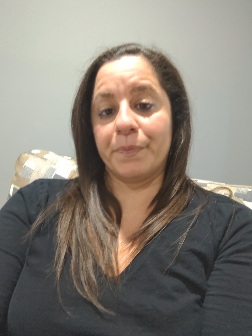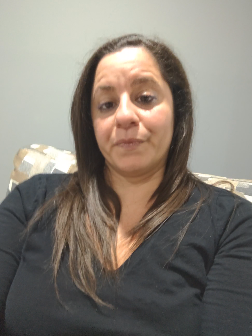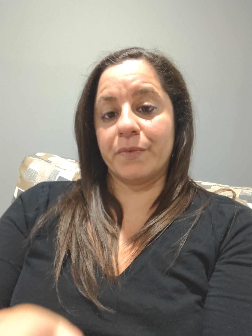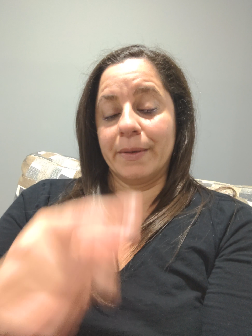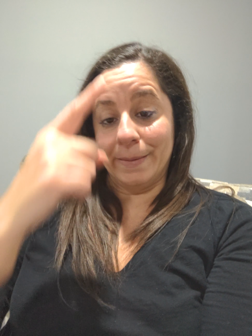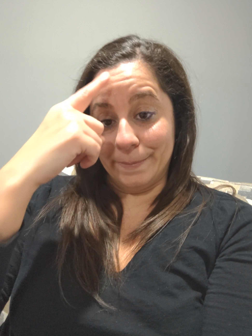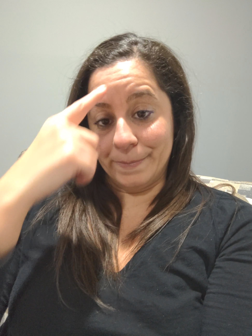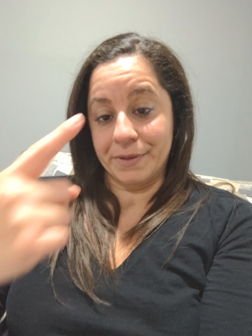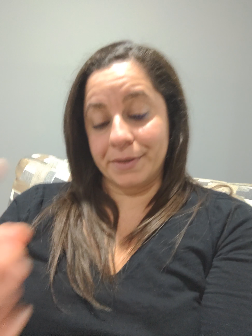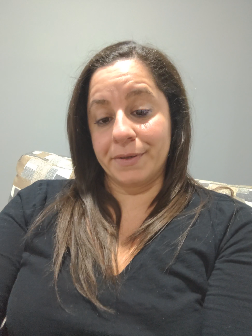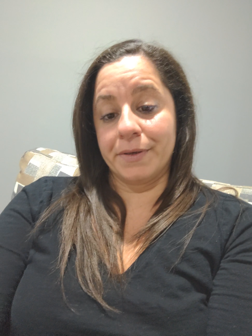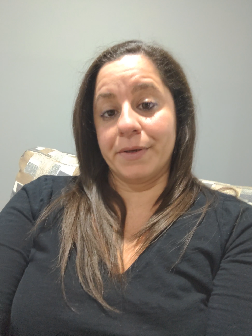penny